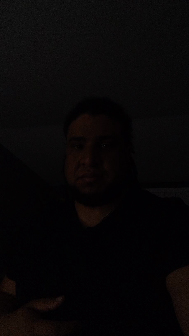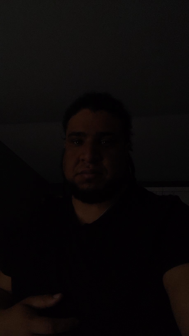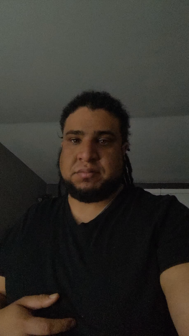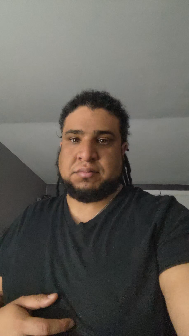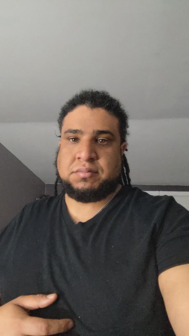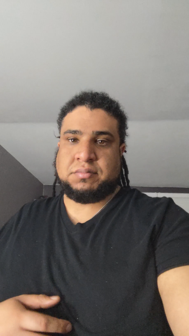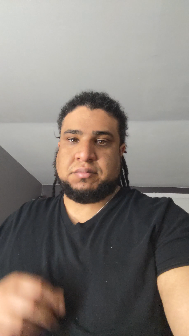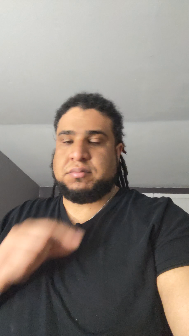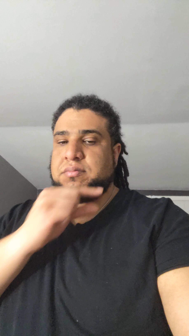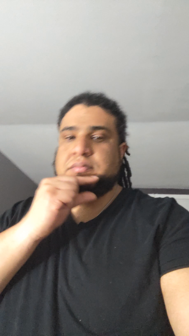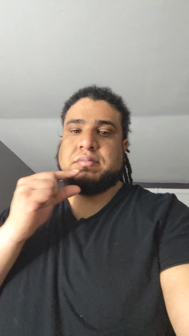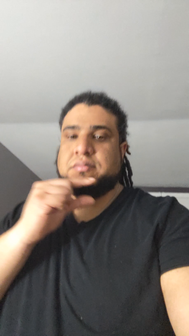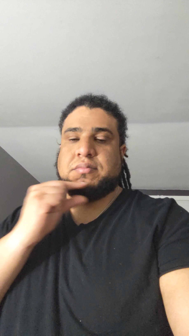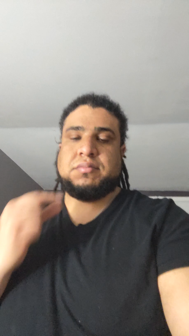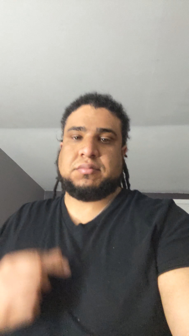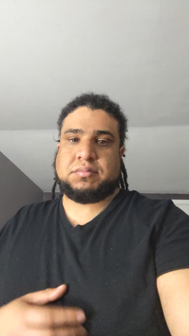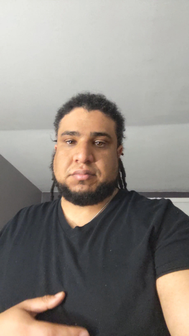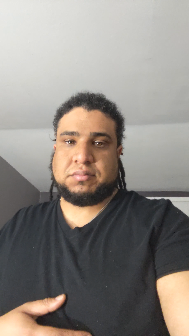glue